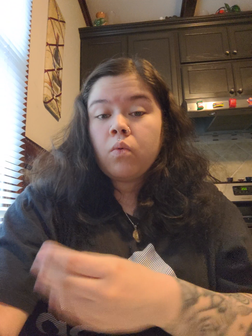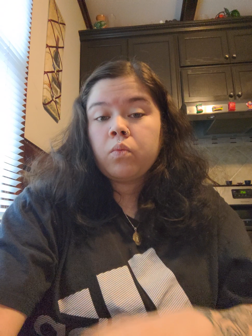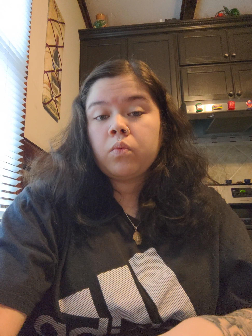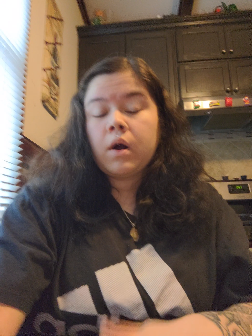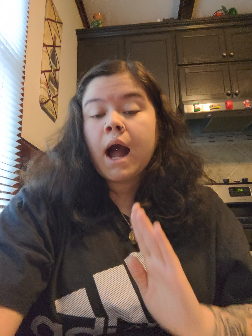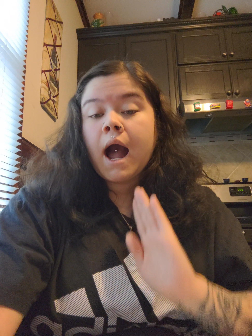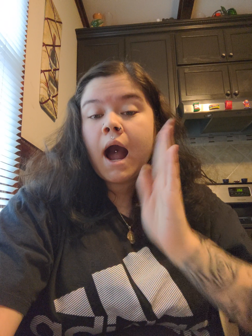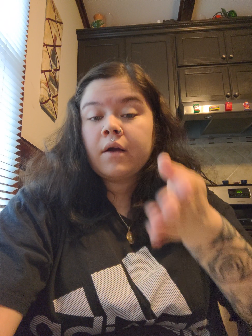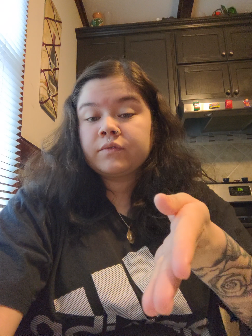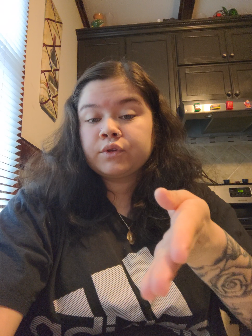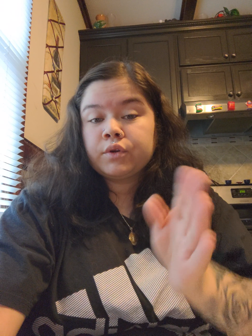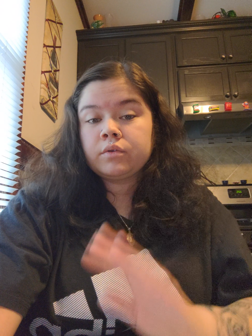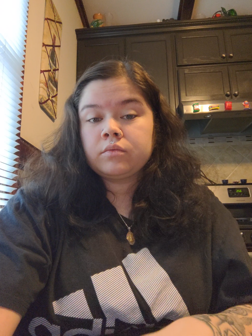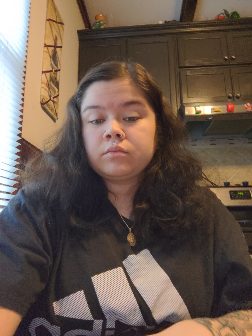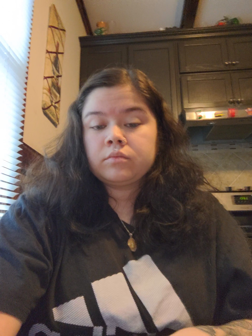after